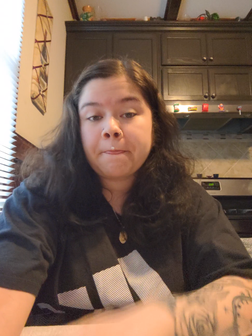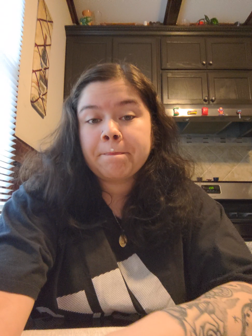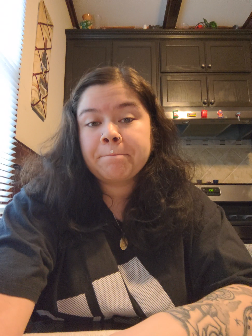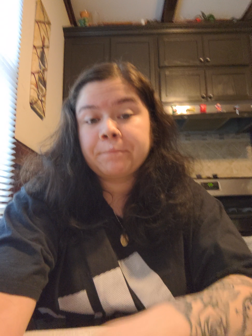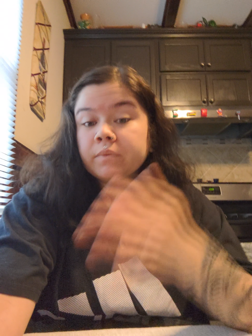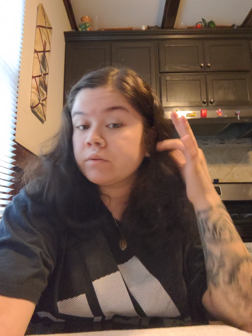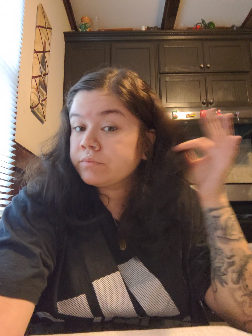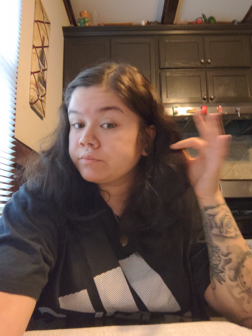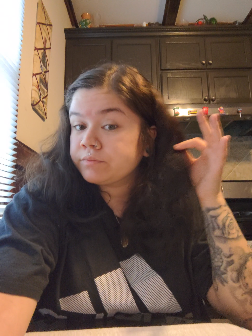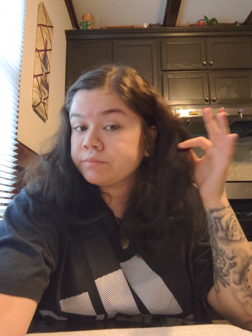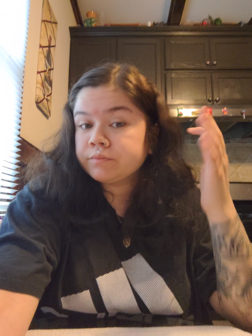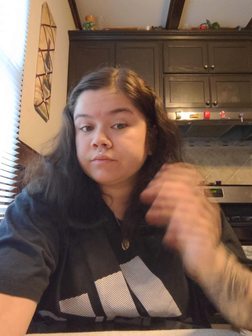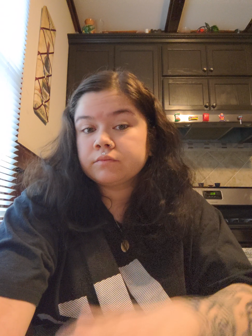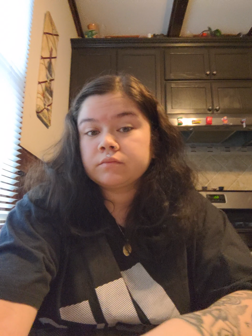hair